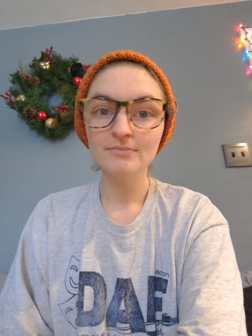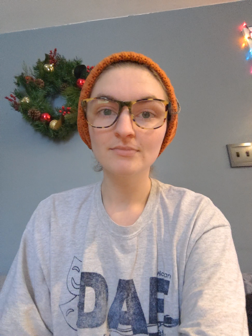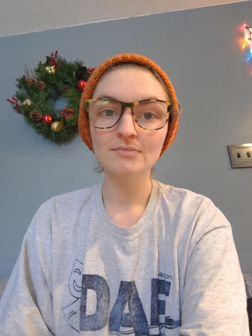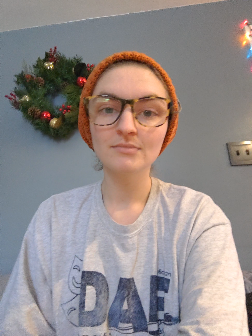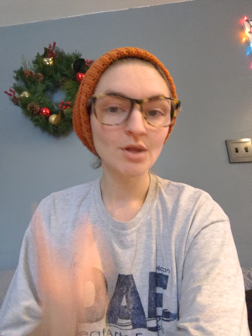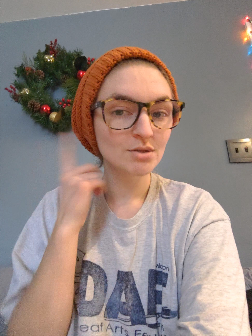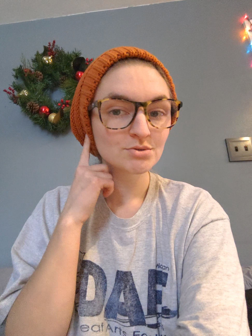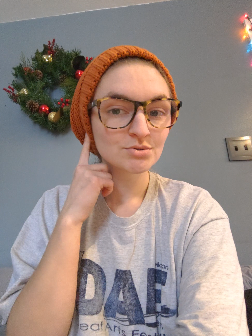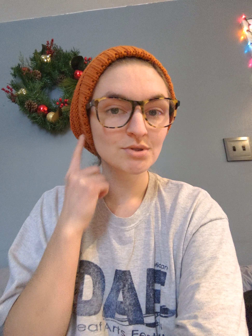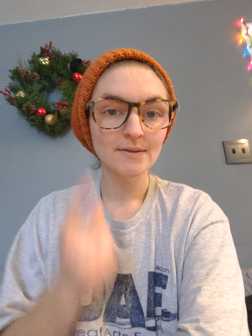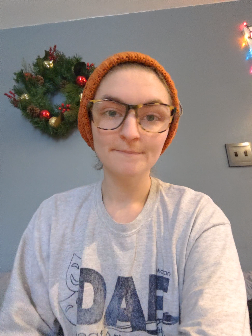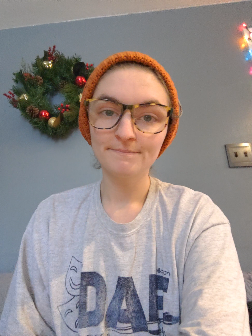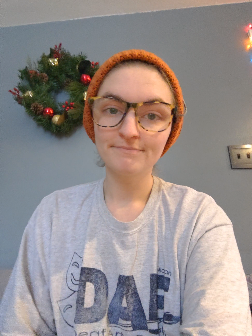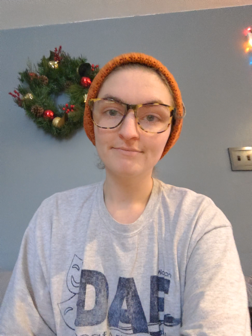ear